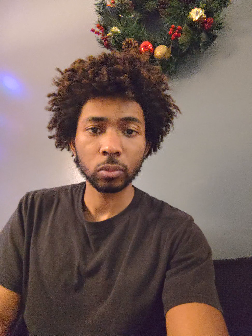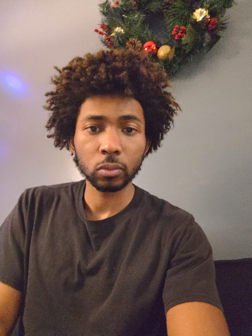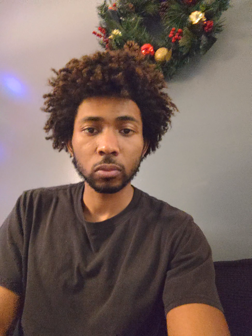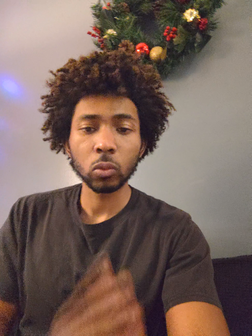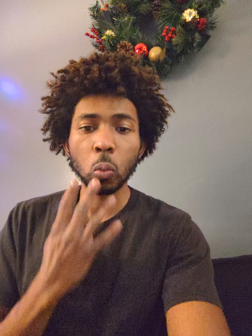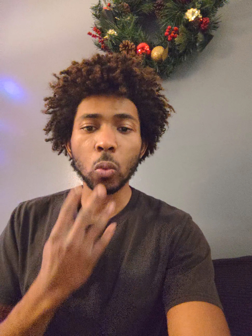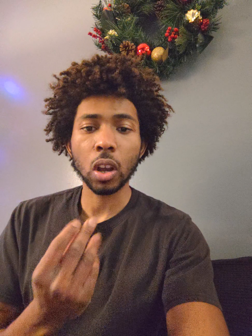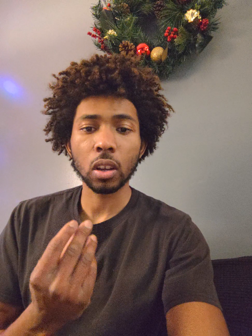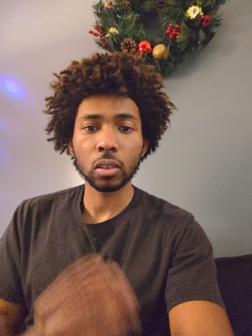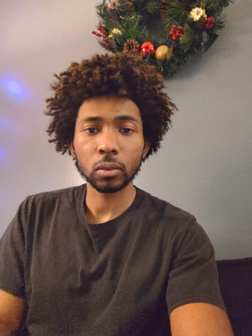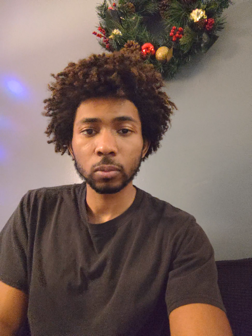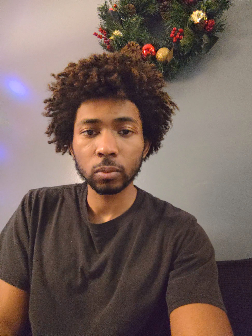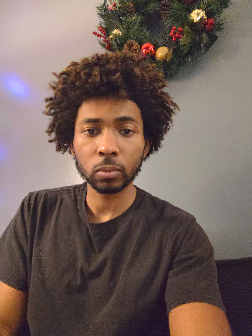wet